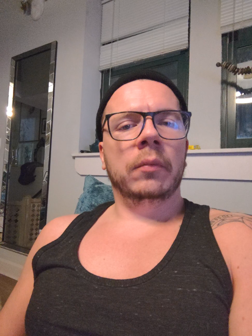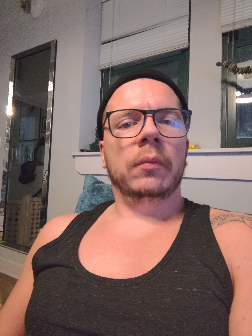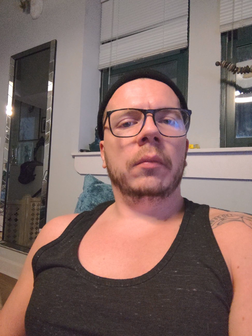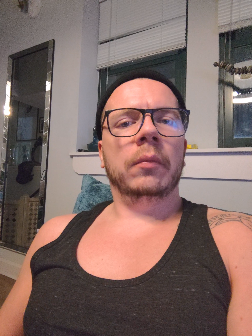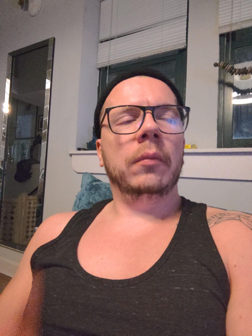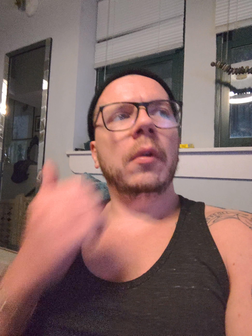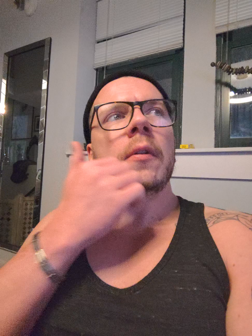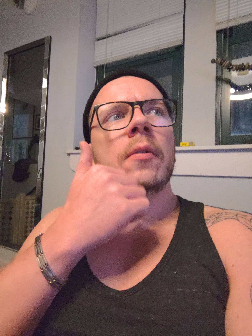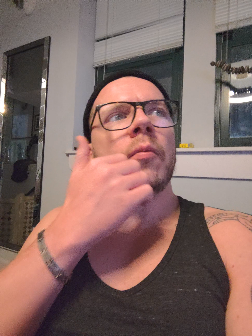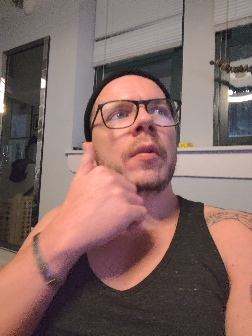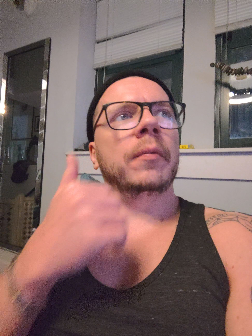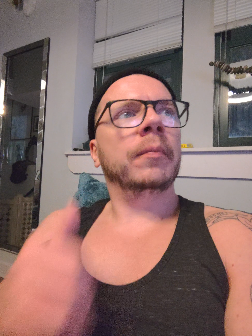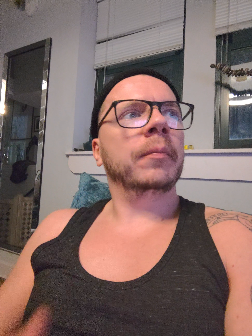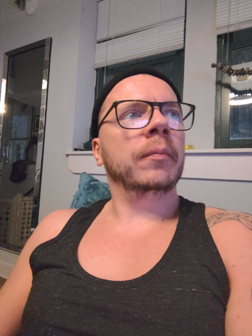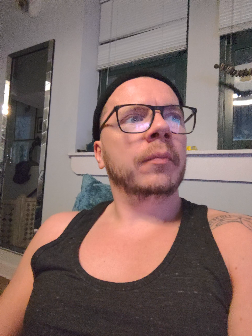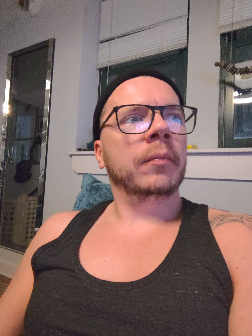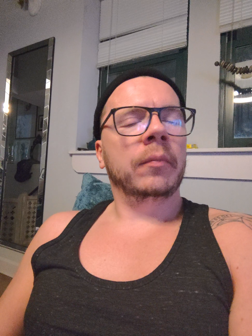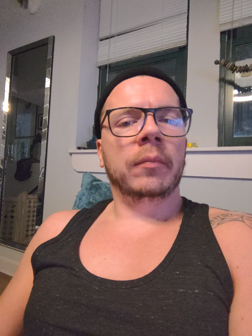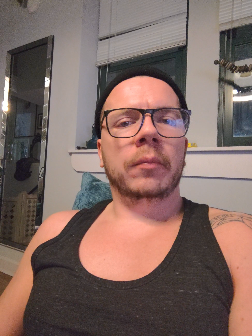underwear